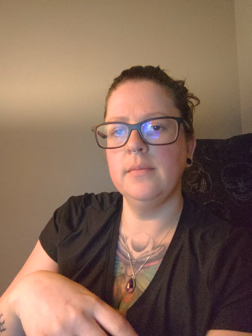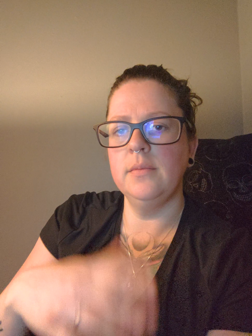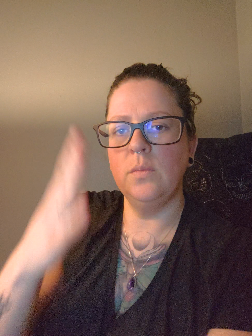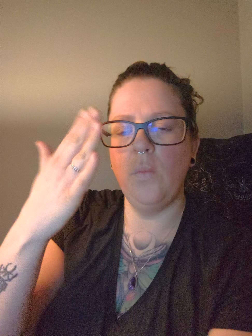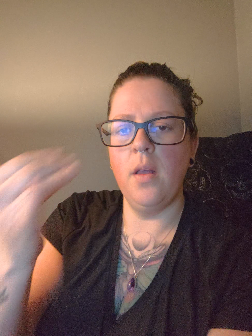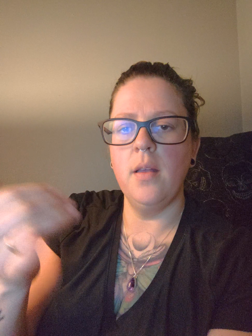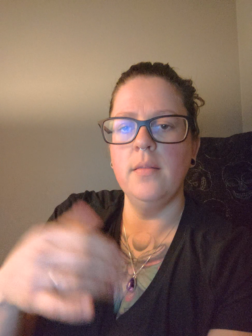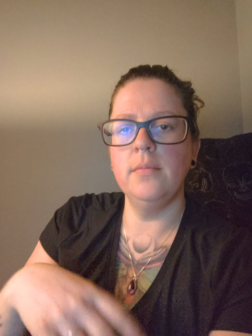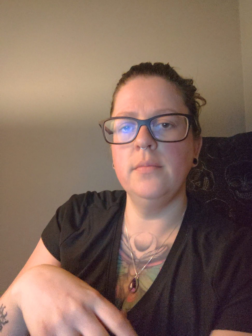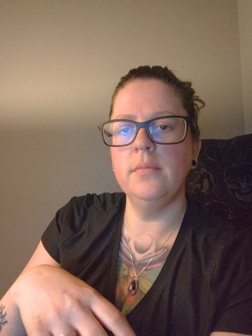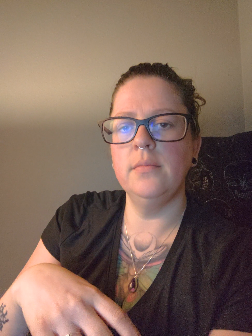why